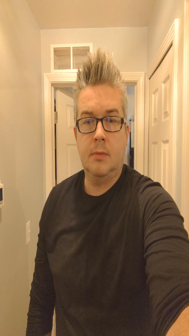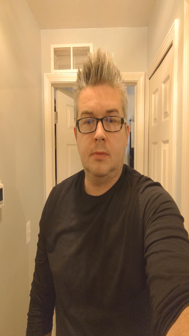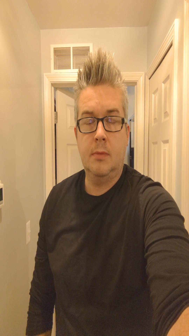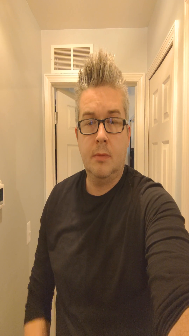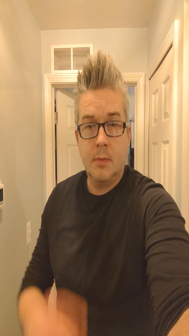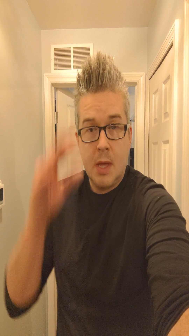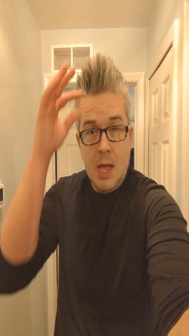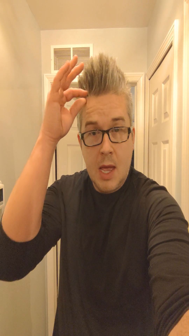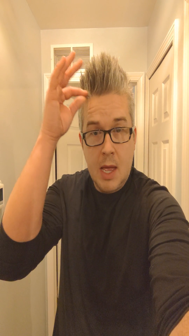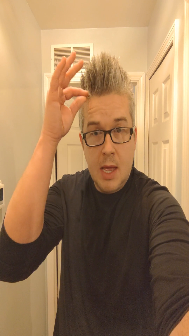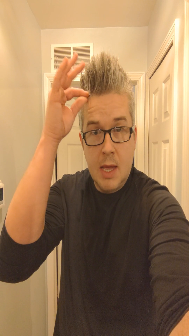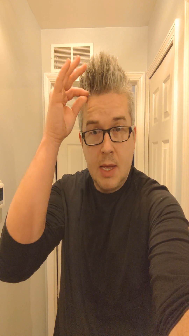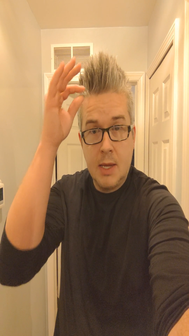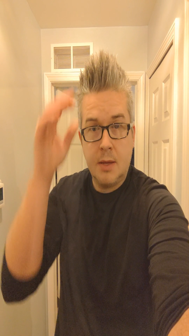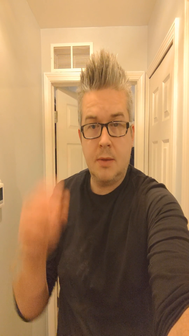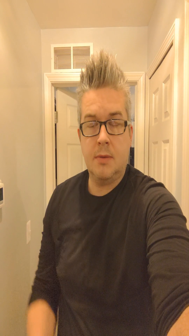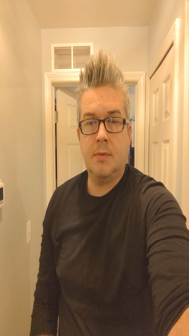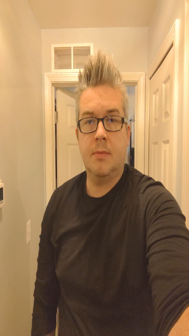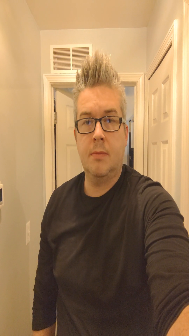hair